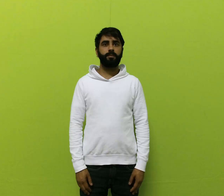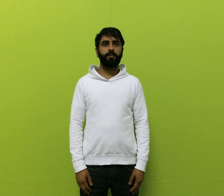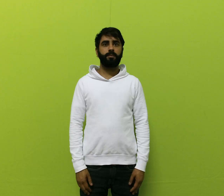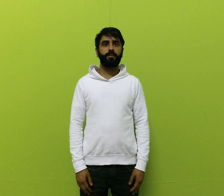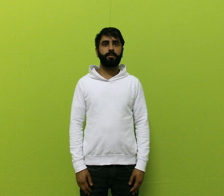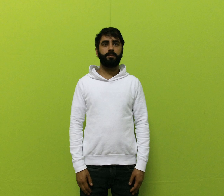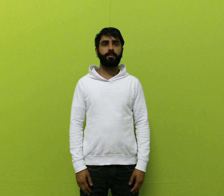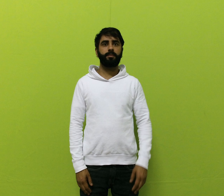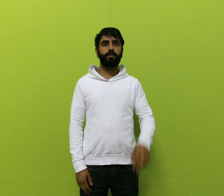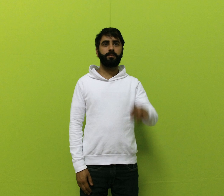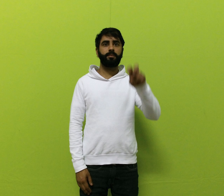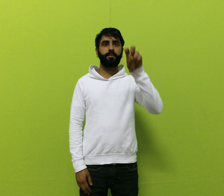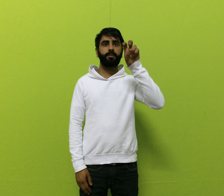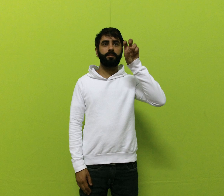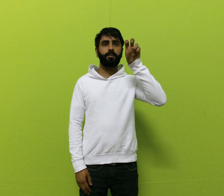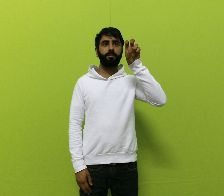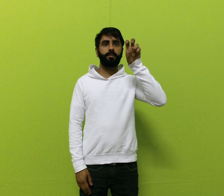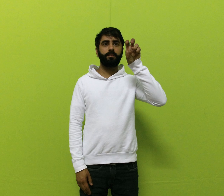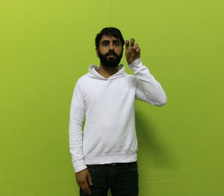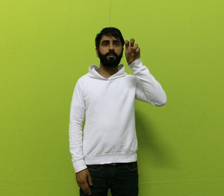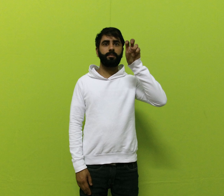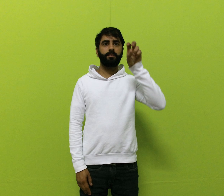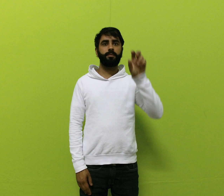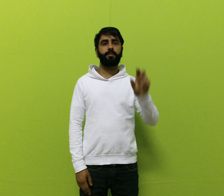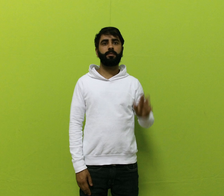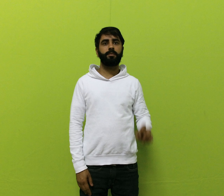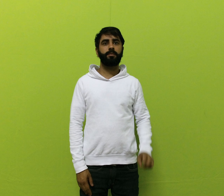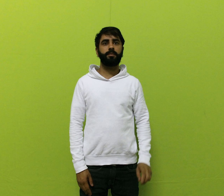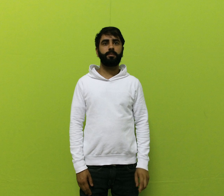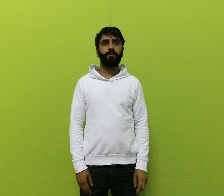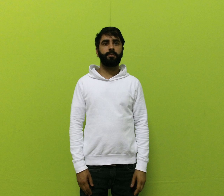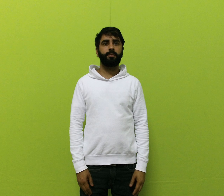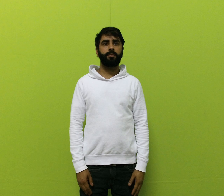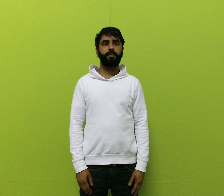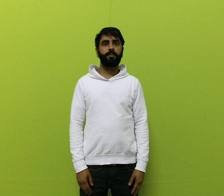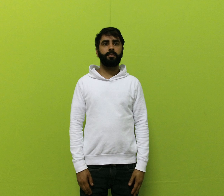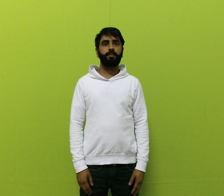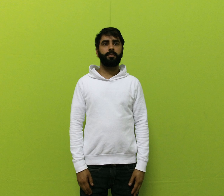cinco